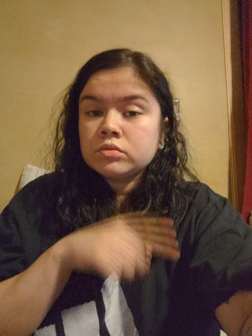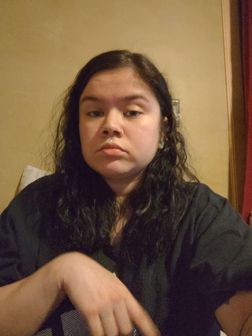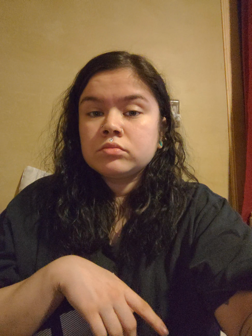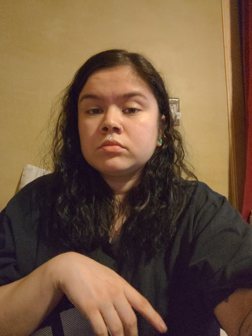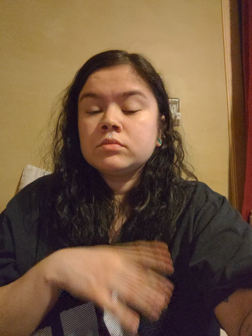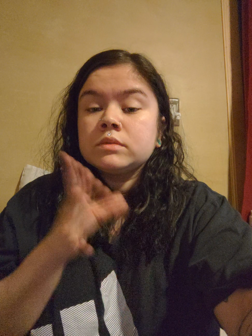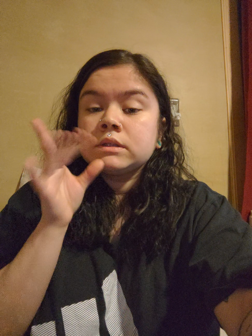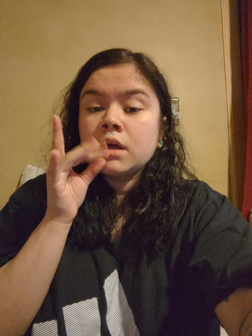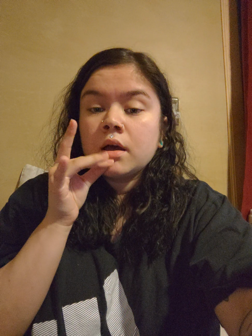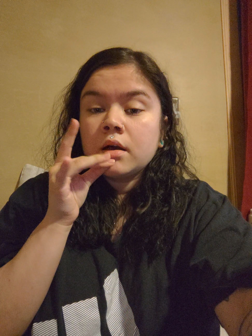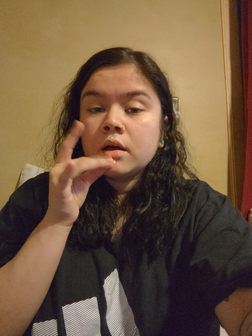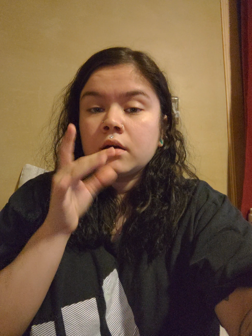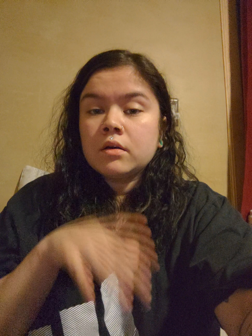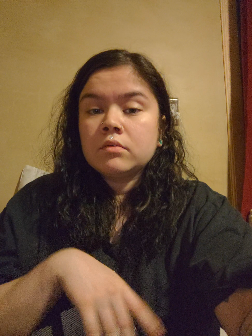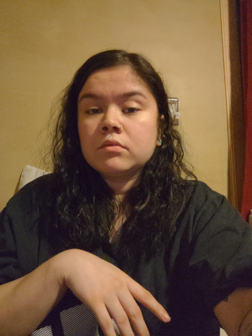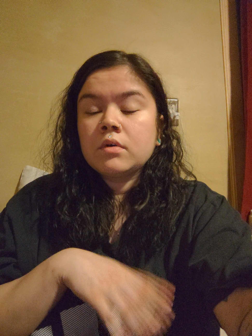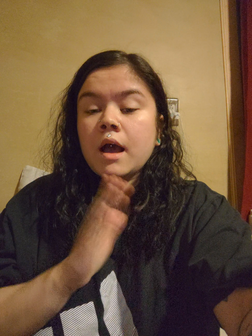snack